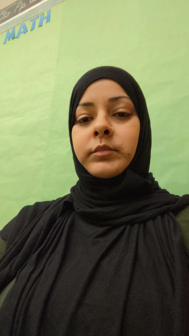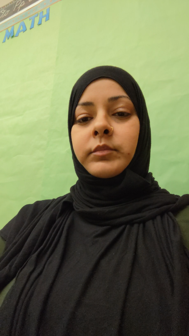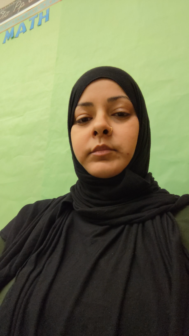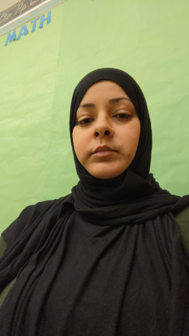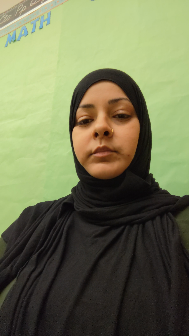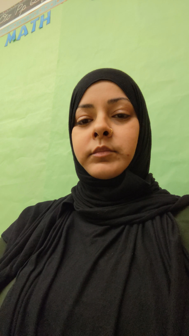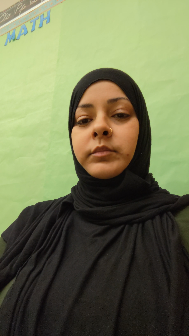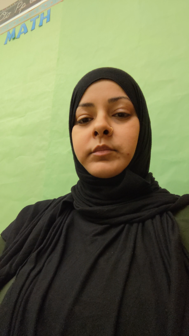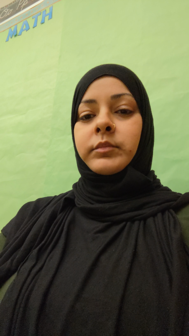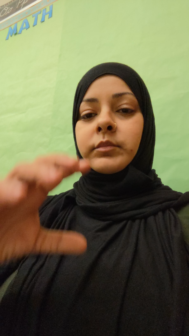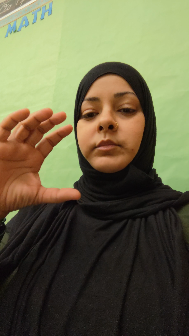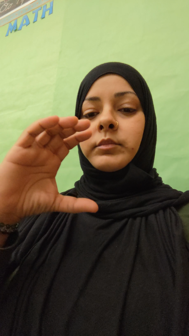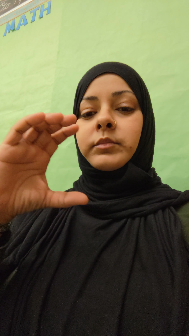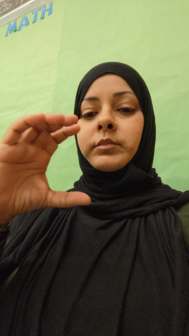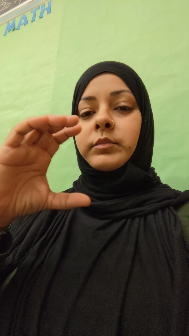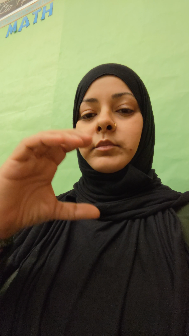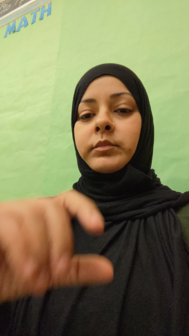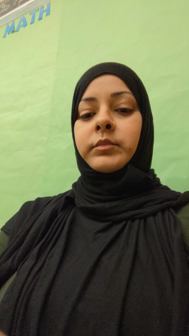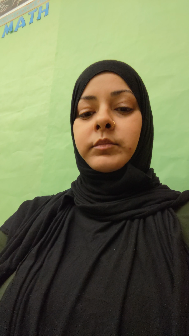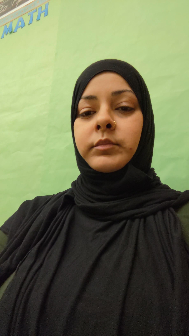ball